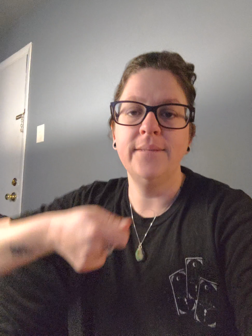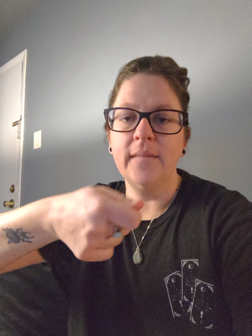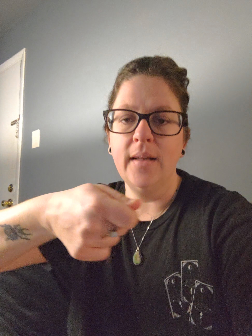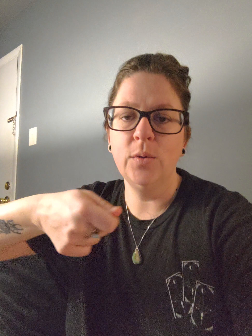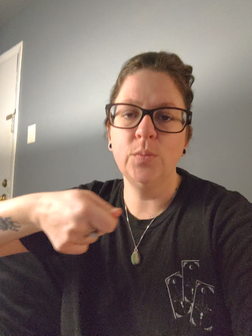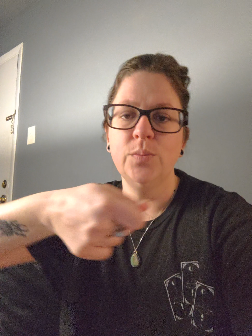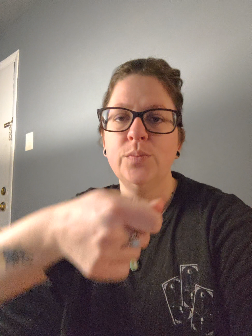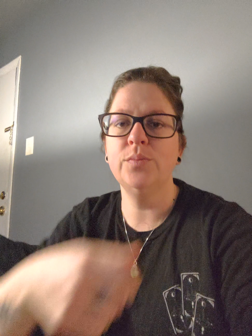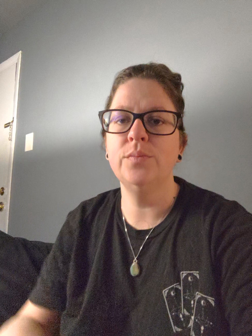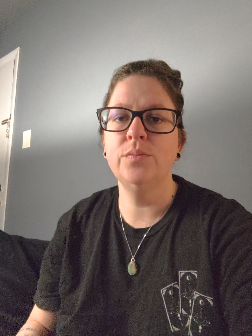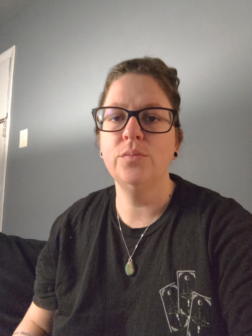vacuum